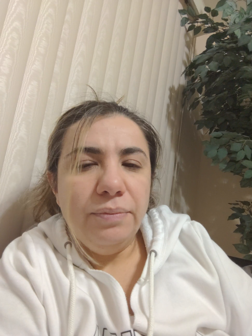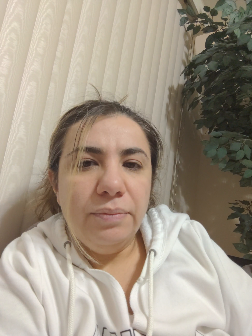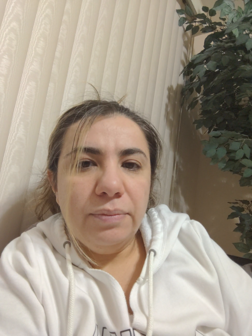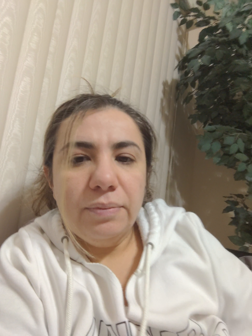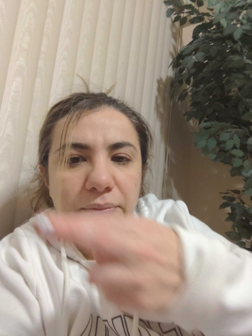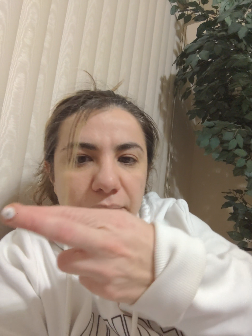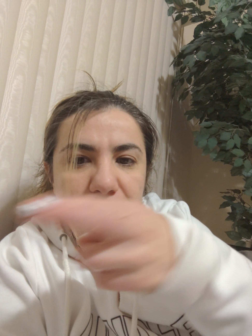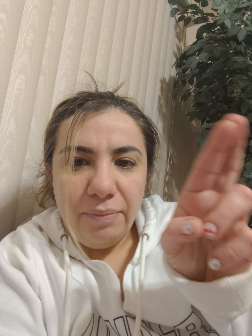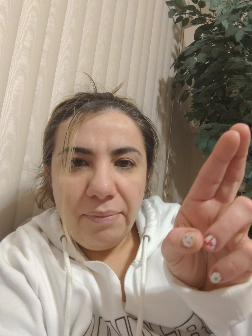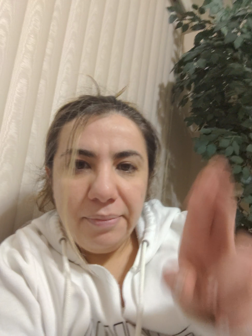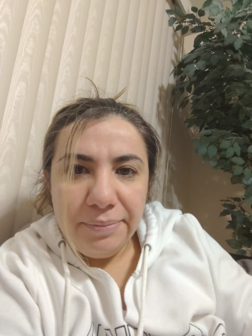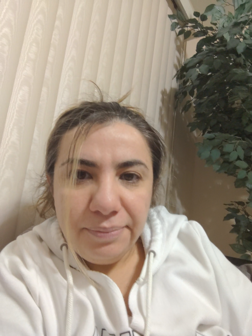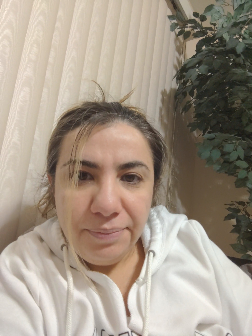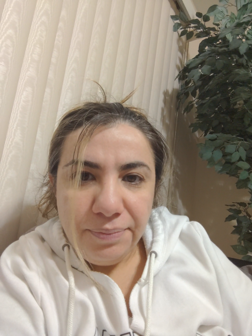room